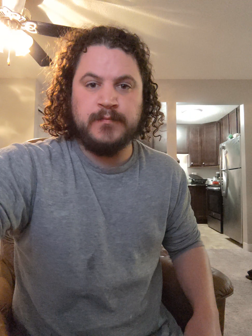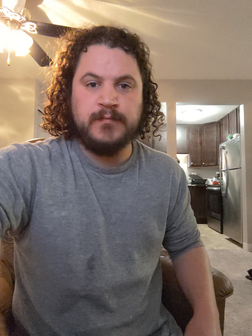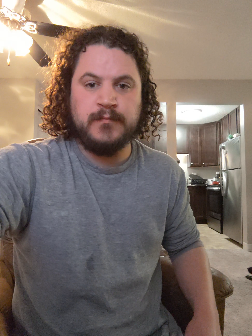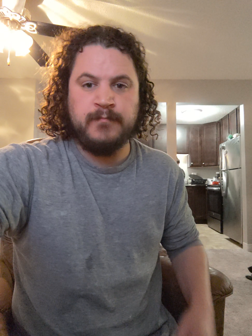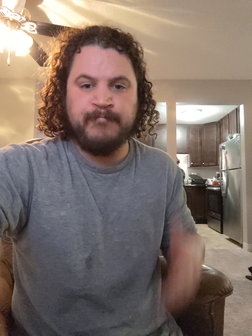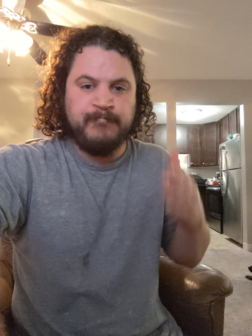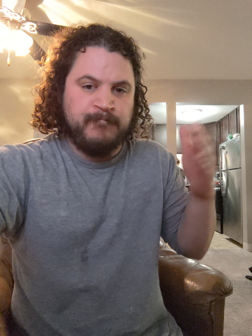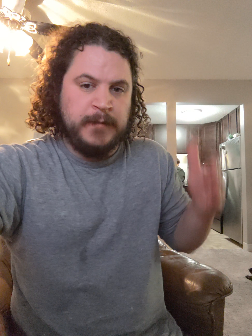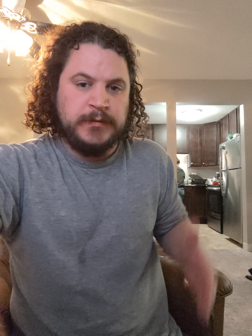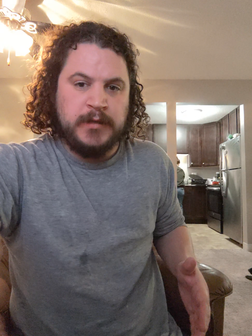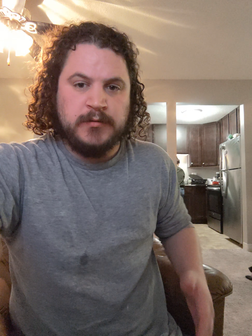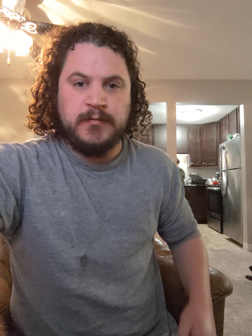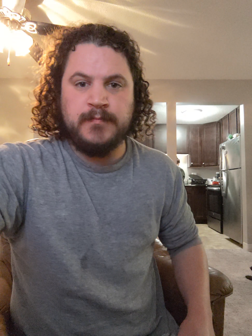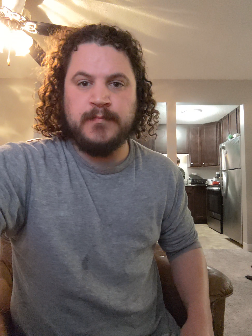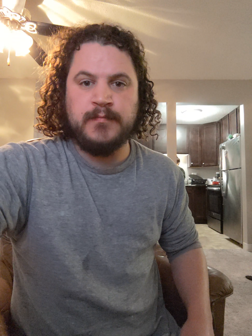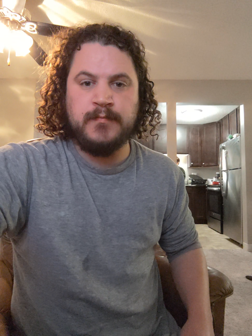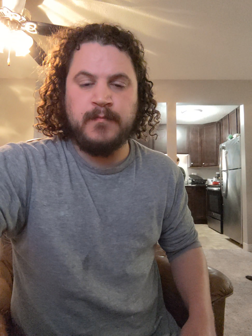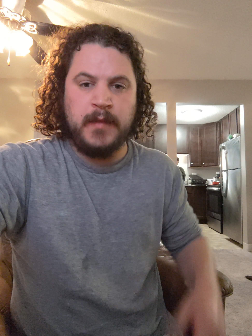beside